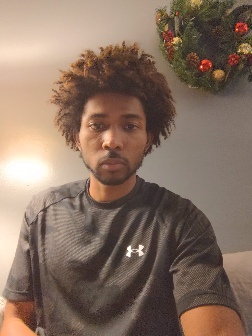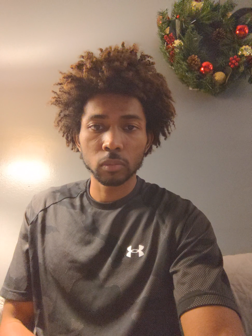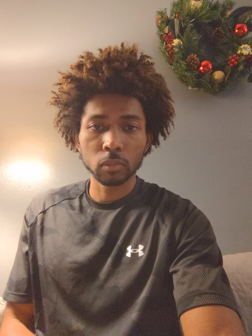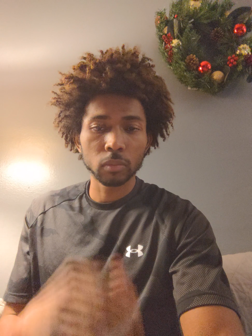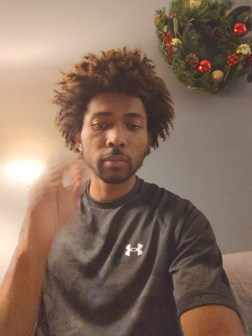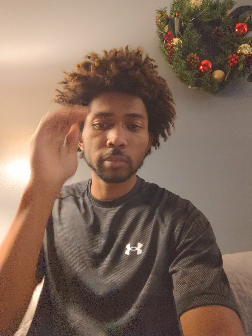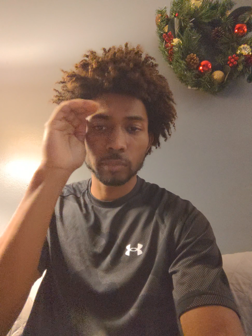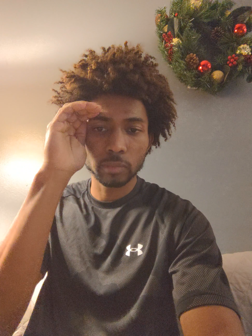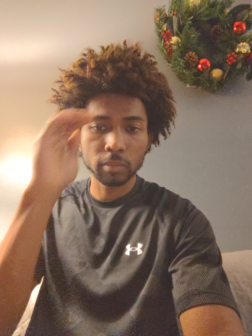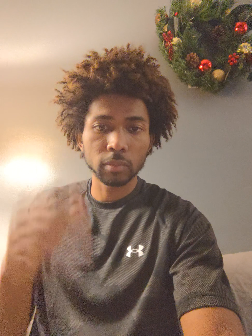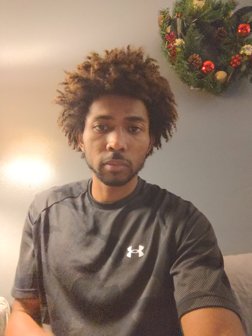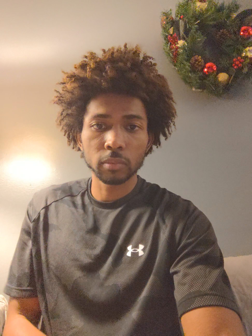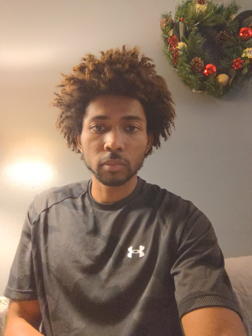listen